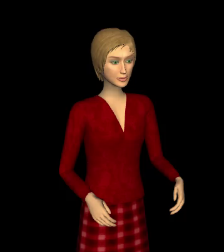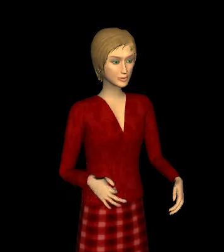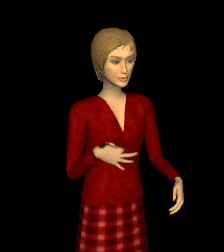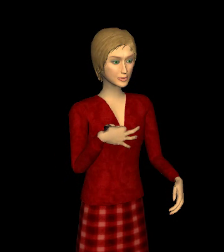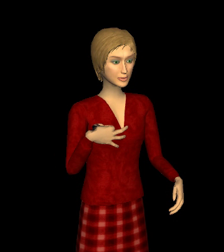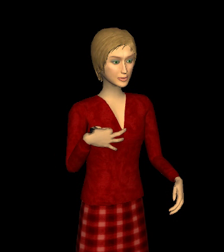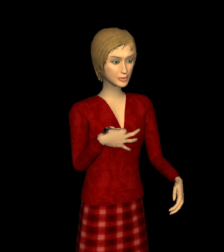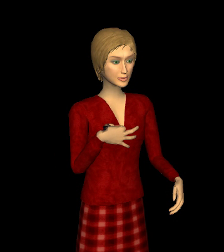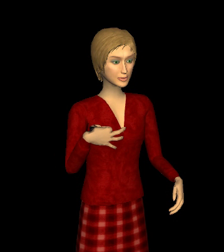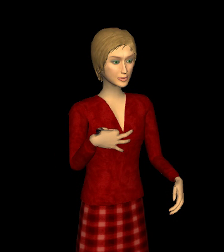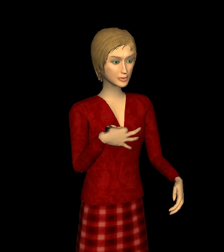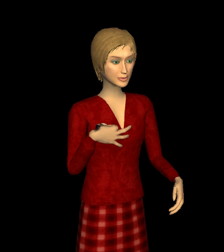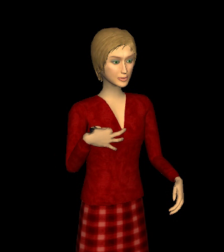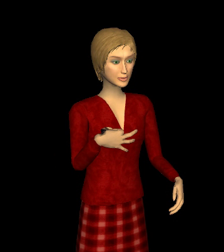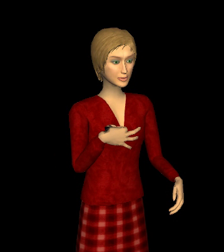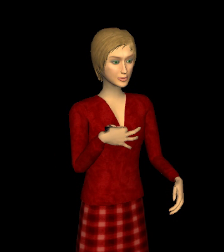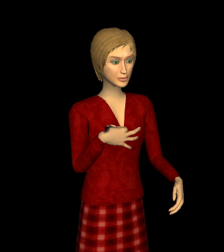تلقائي